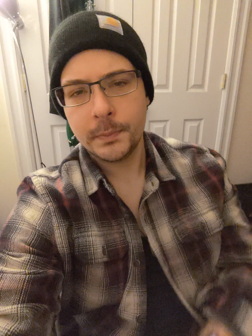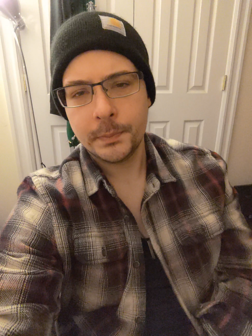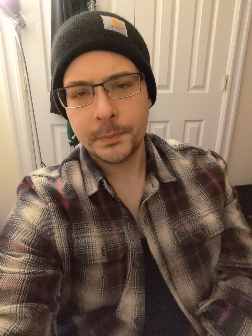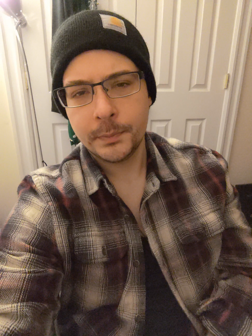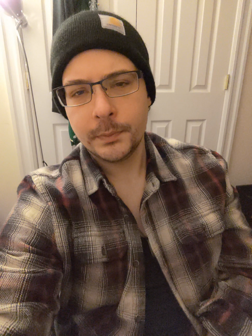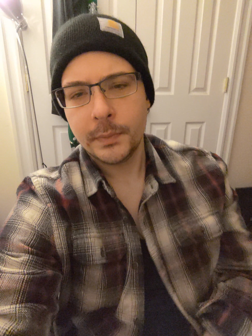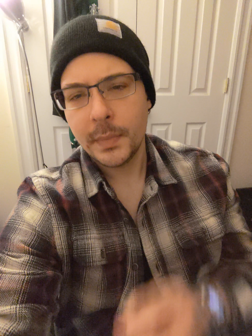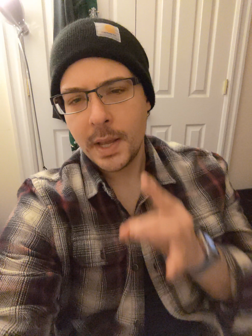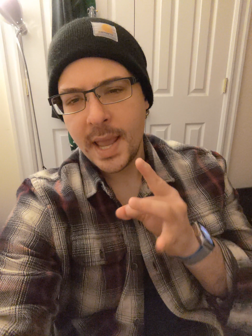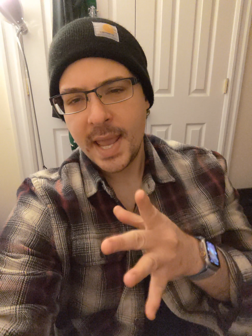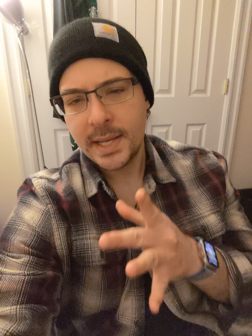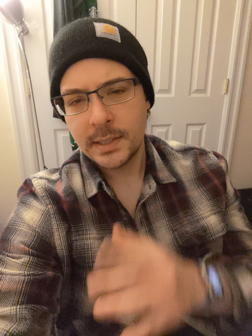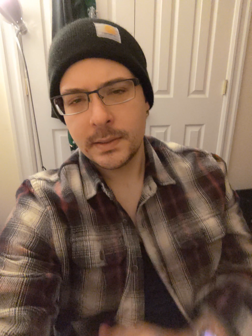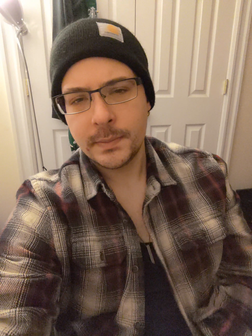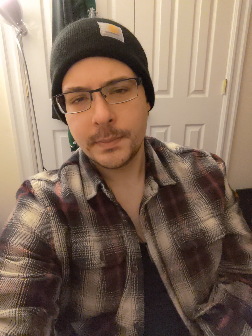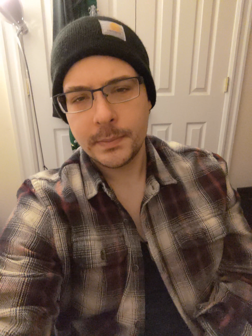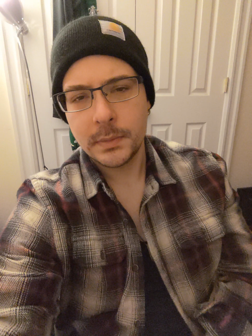hate